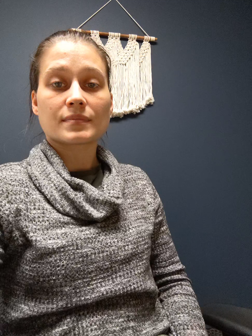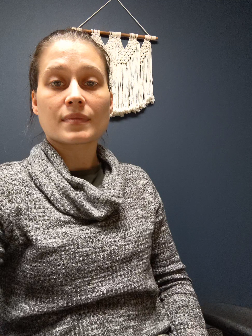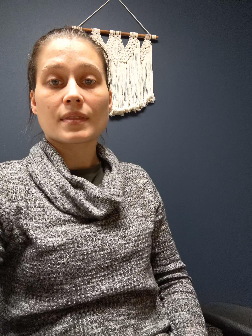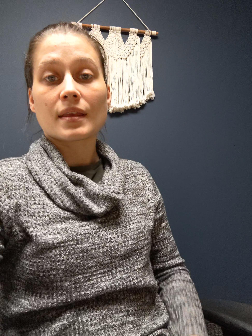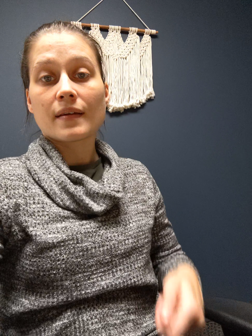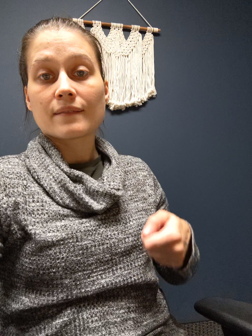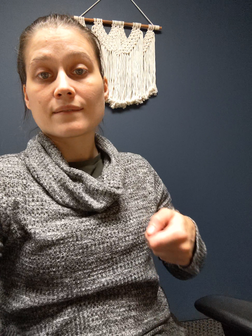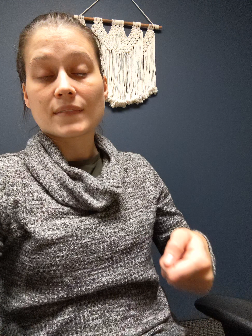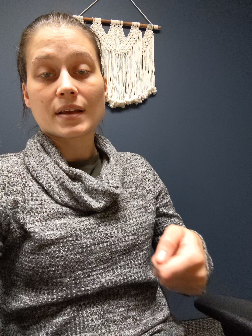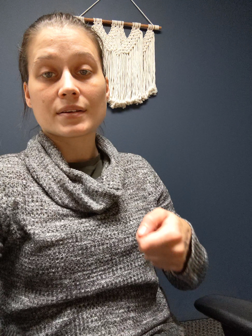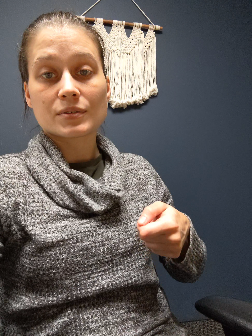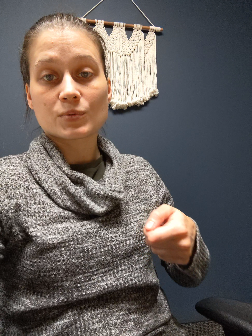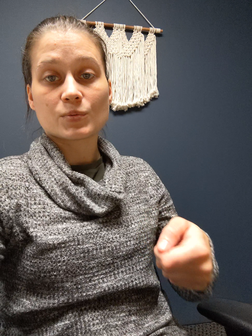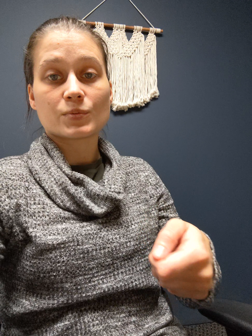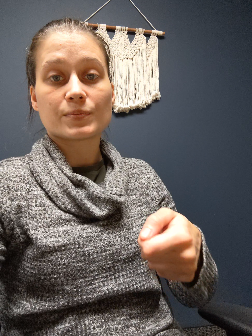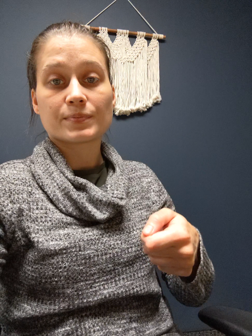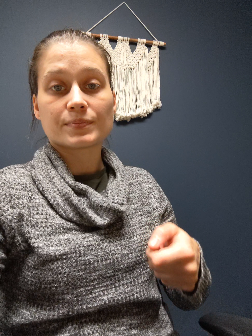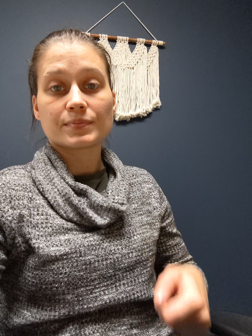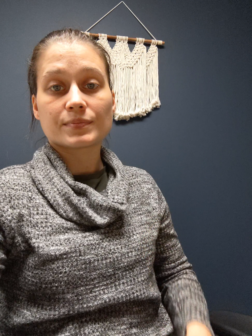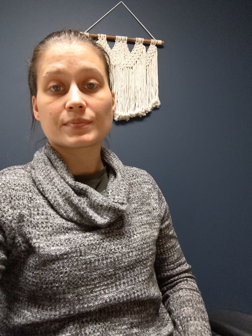vacuum